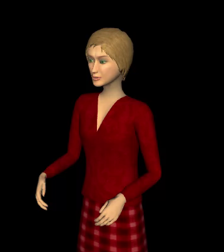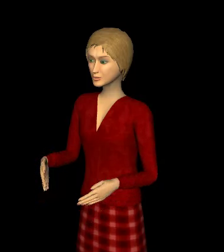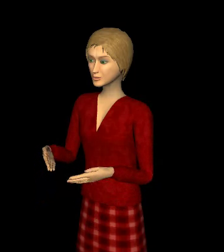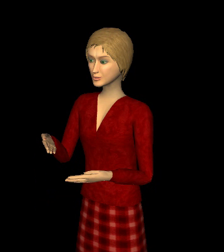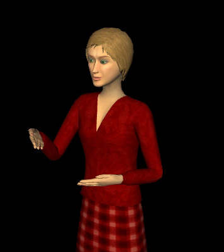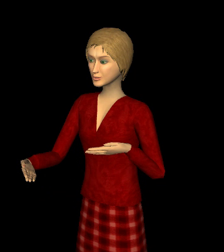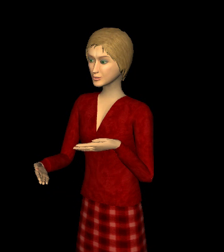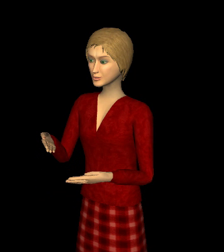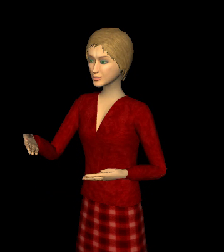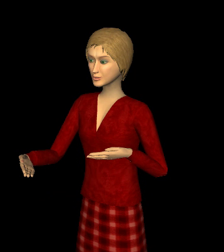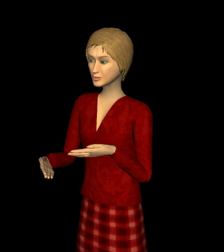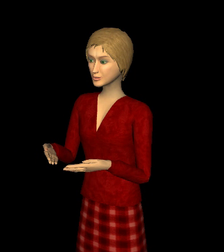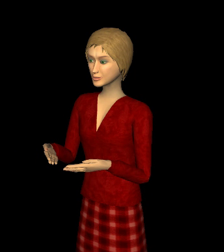يبادل